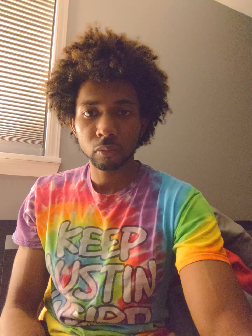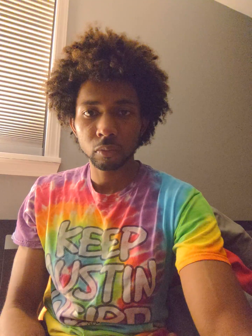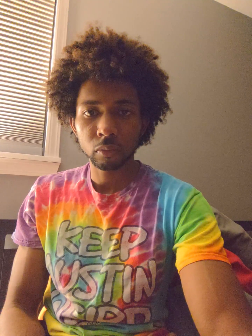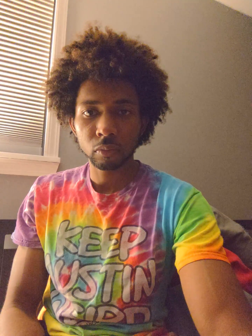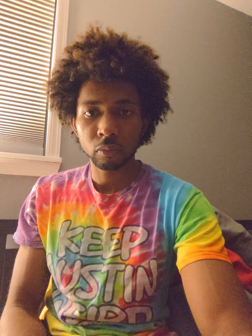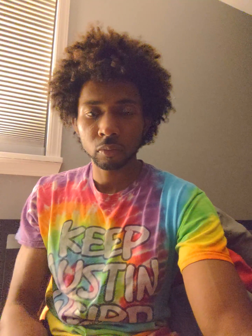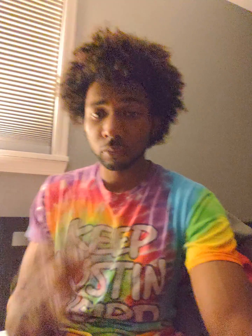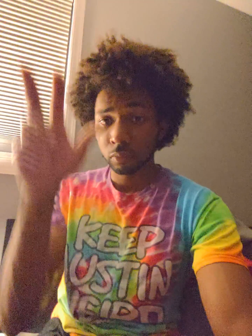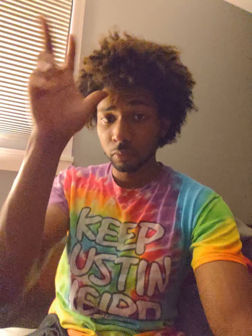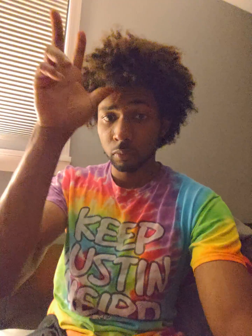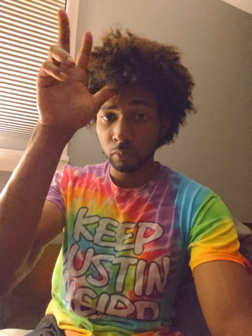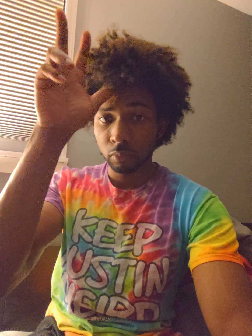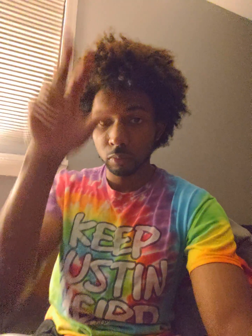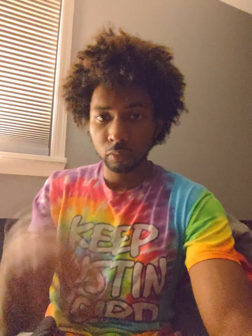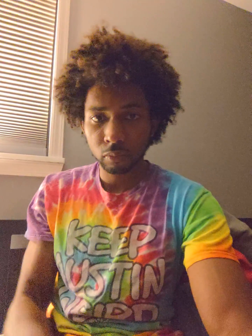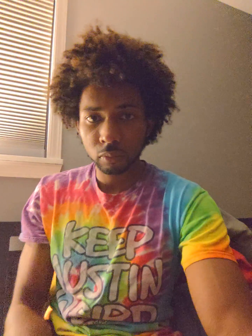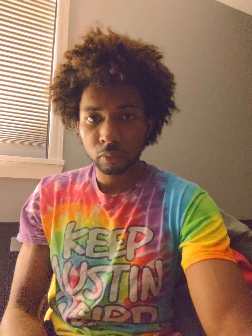rooster